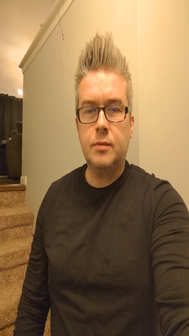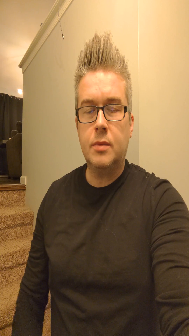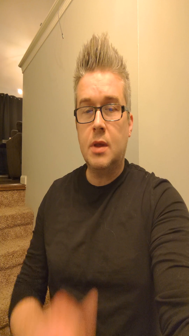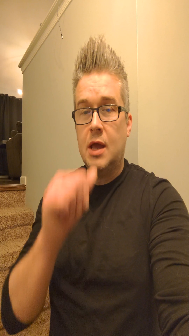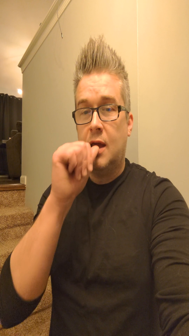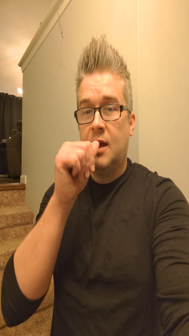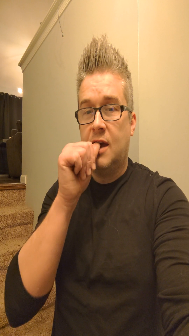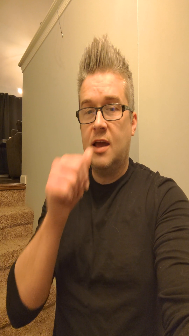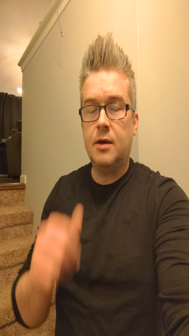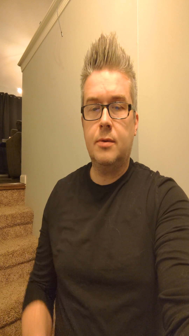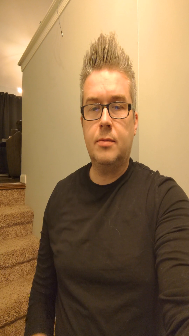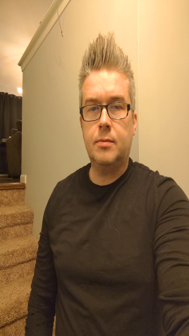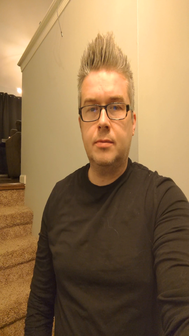nuts